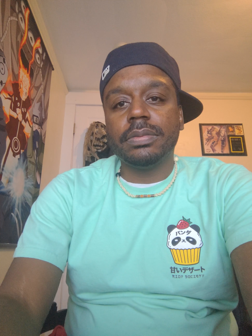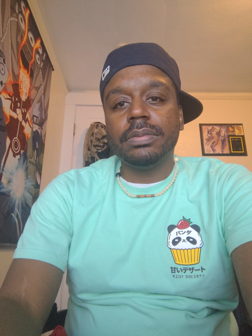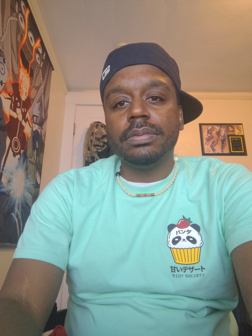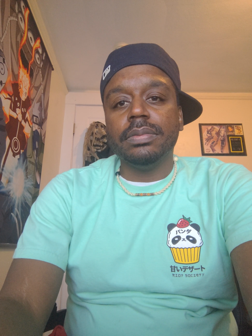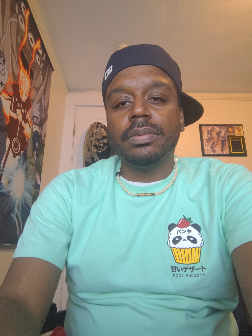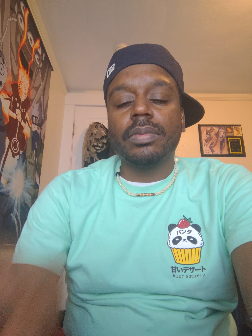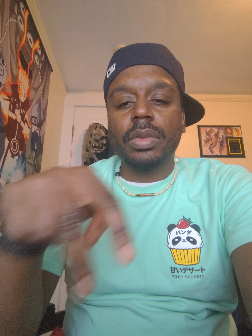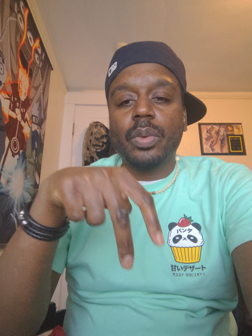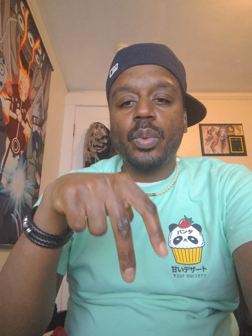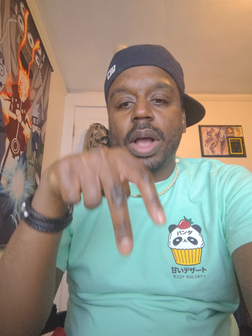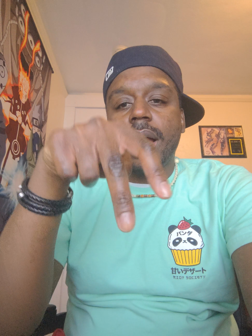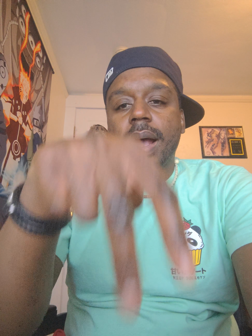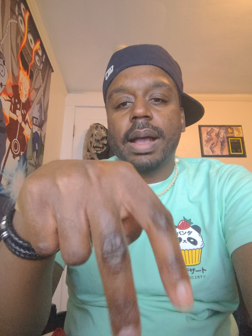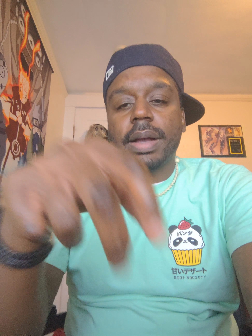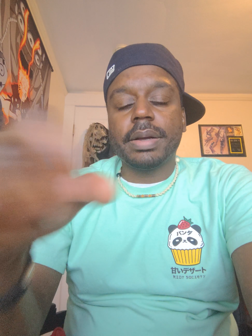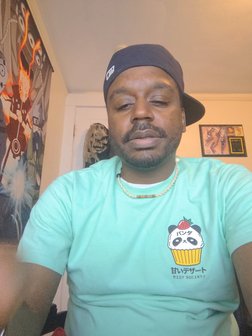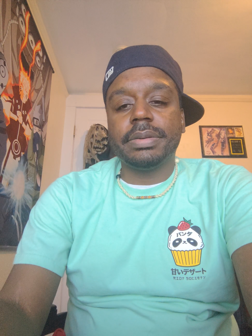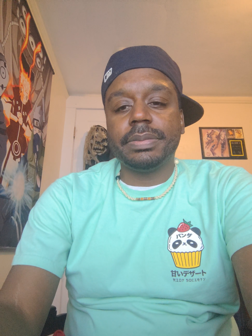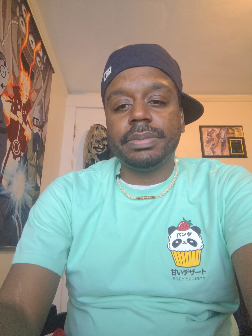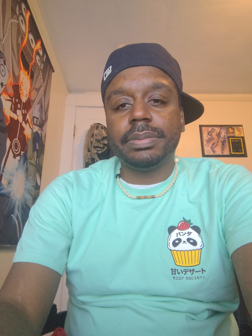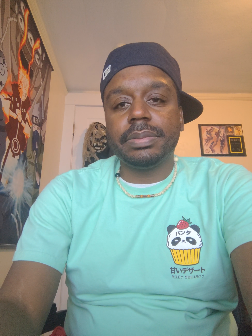ride